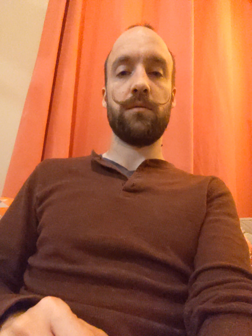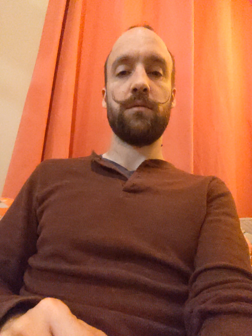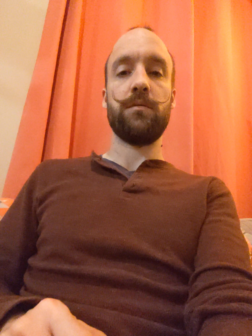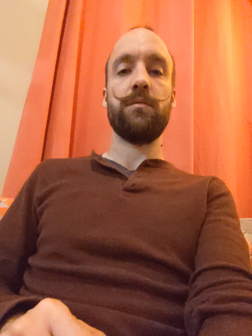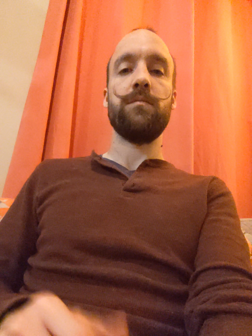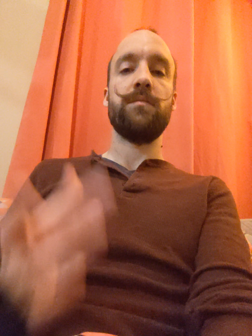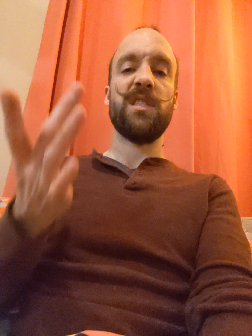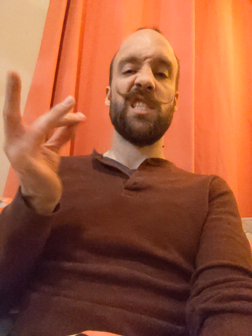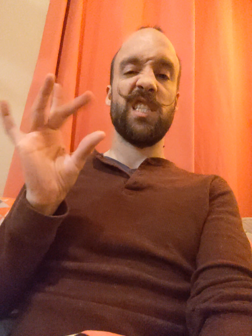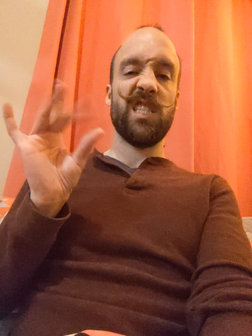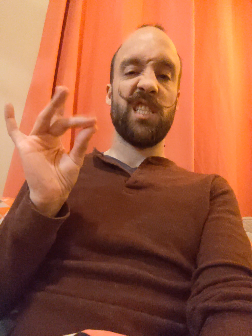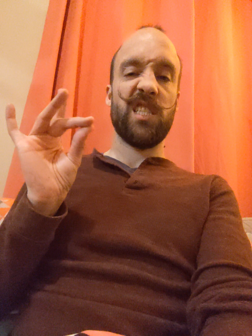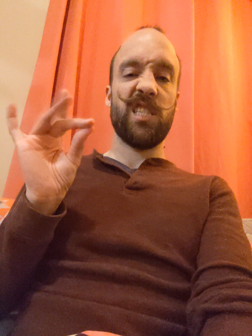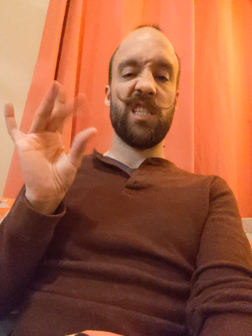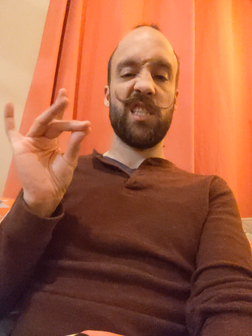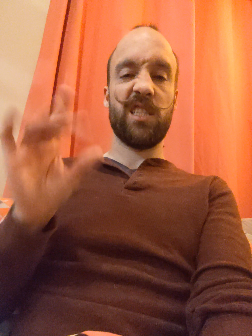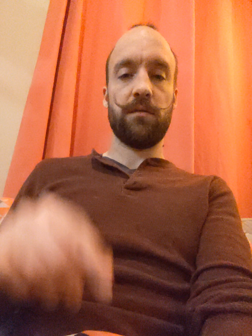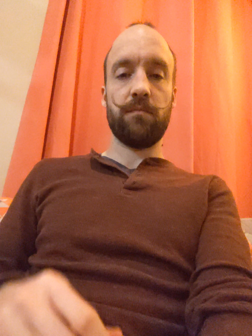sticky